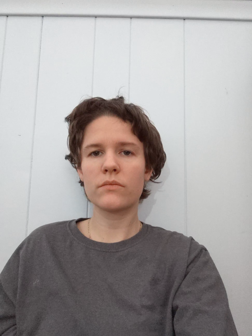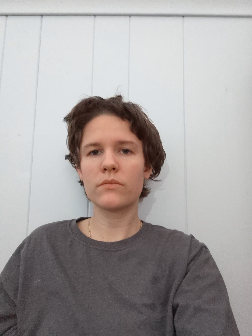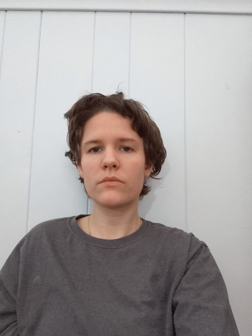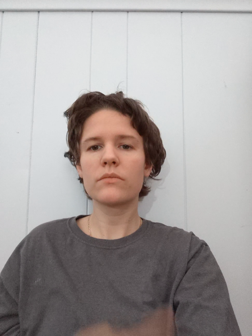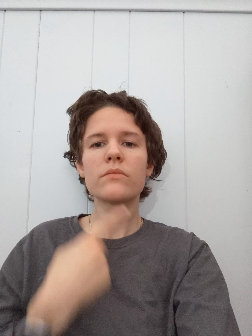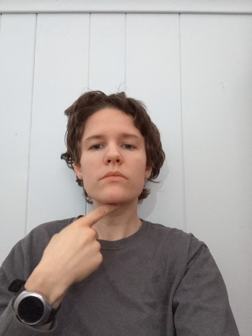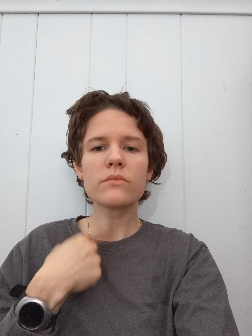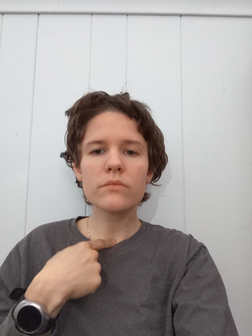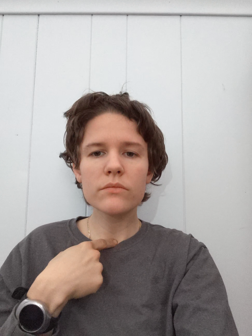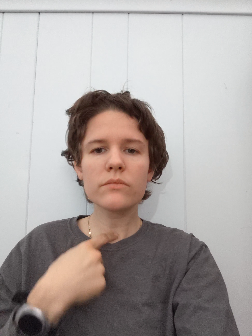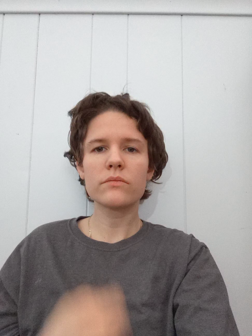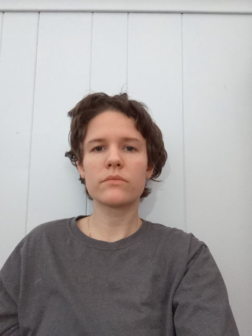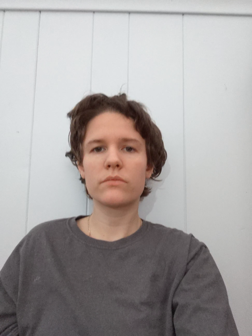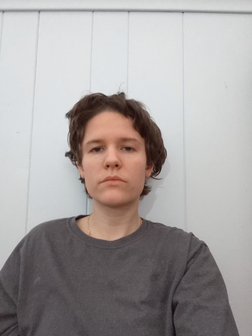thirsty